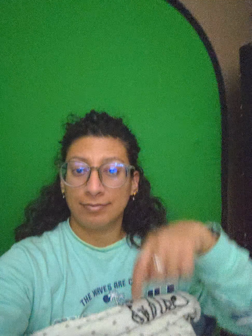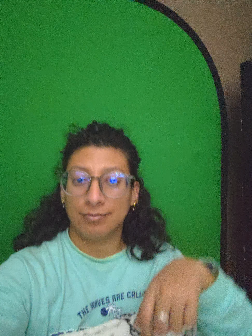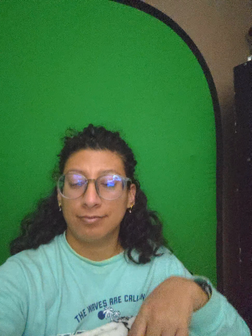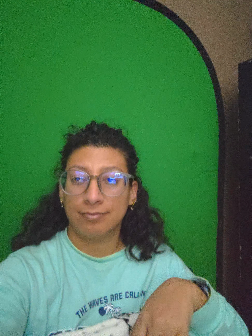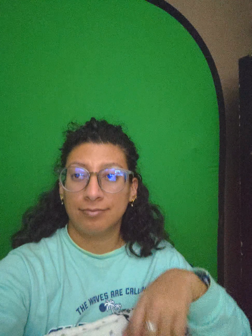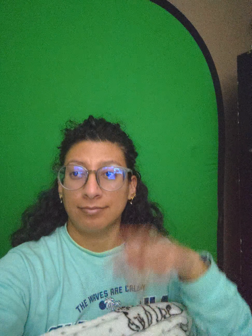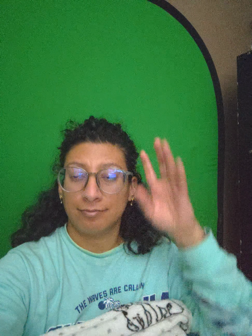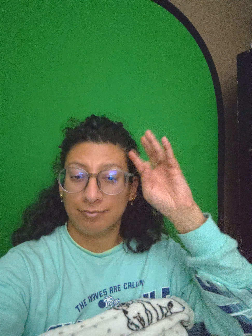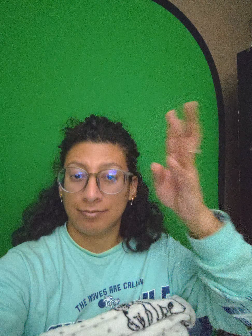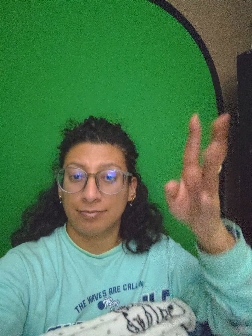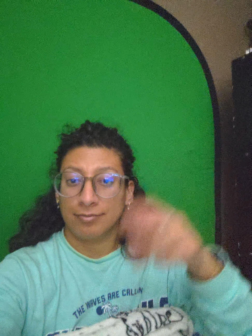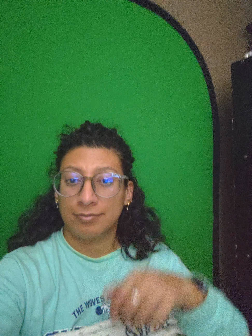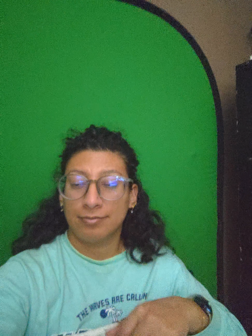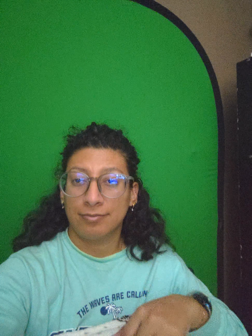pretend